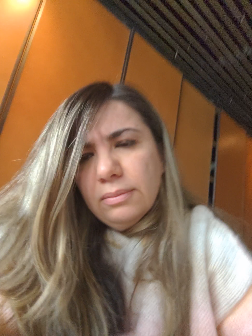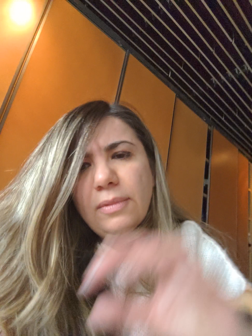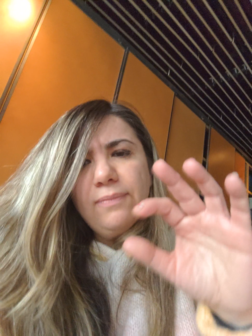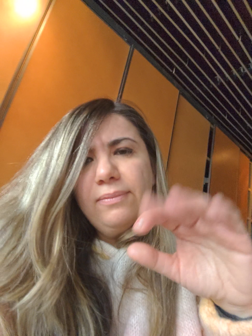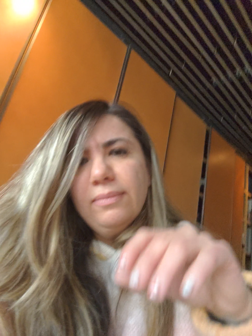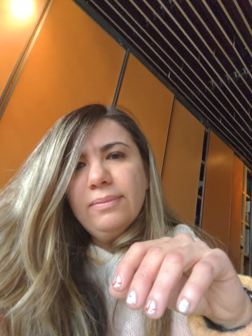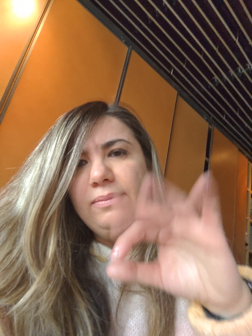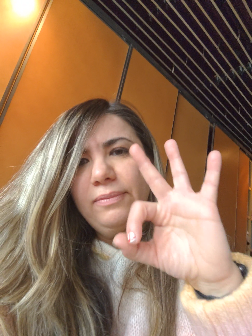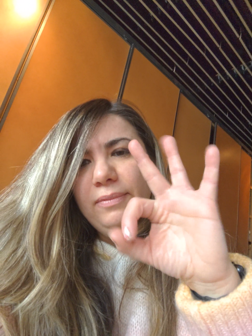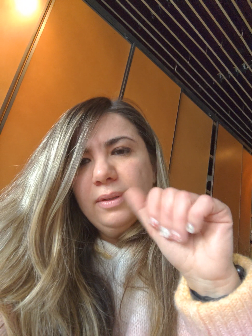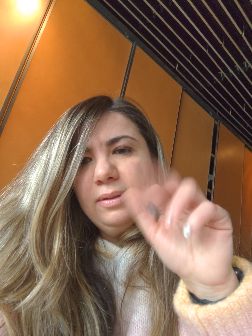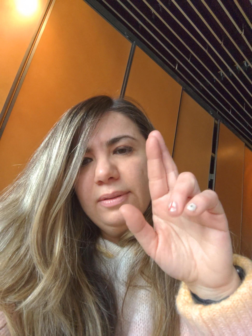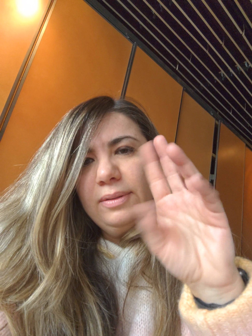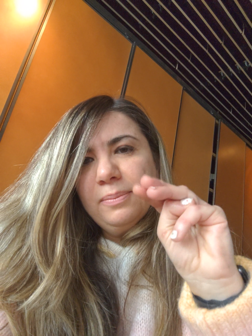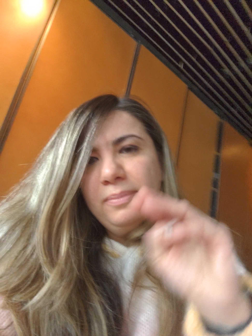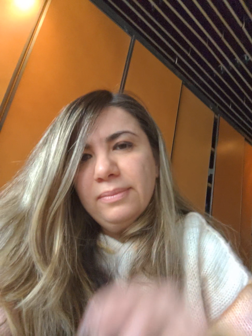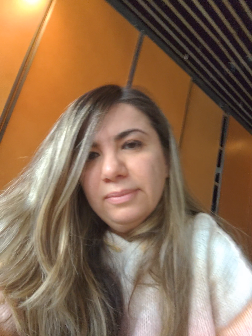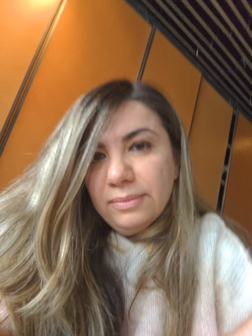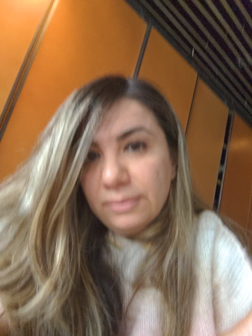farm